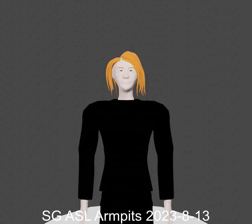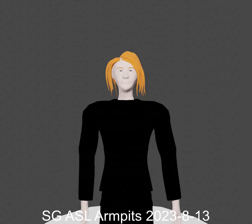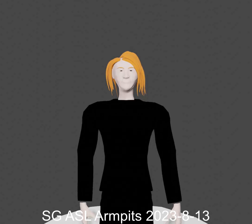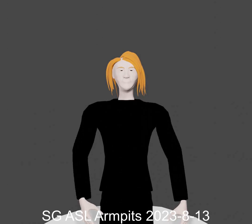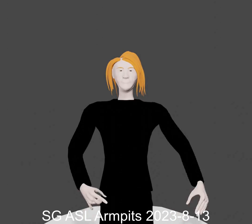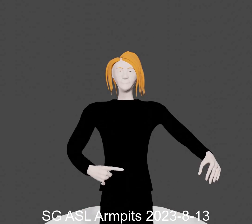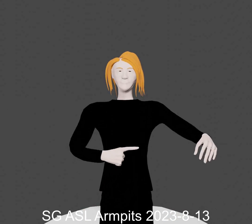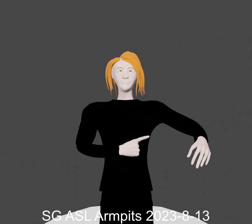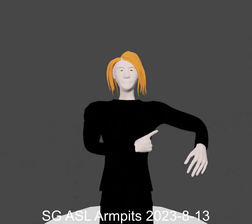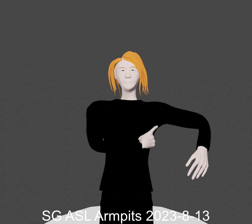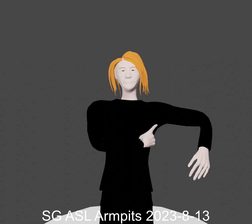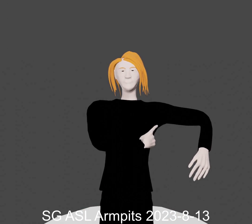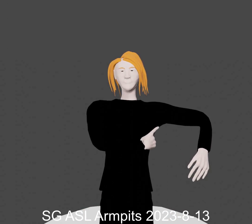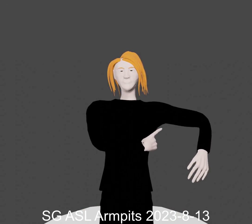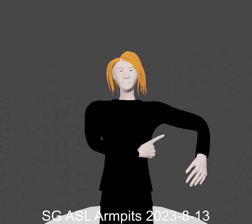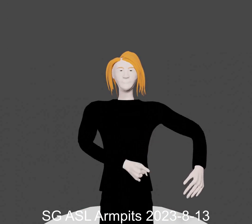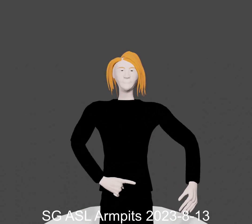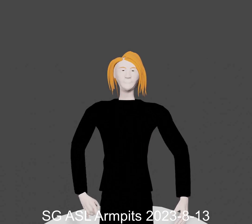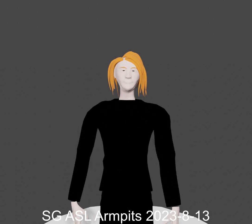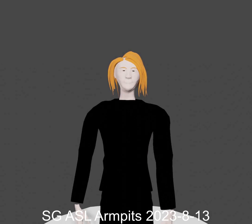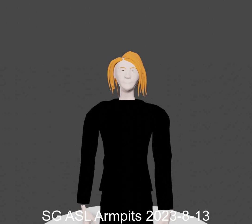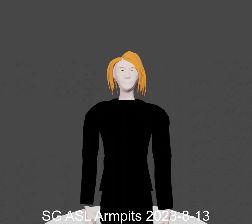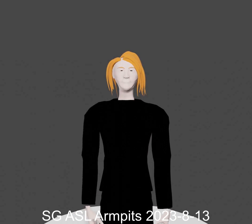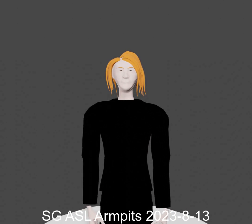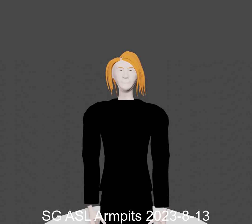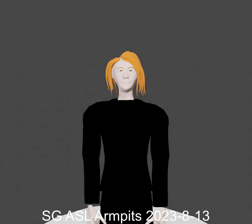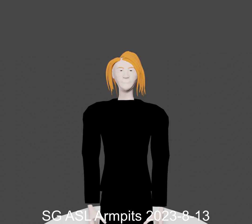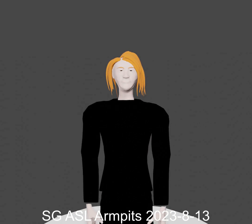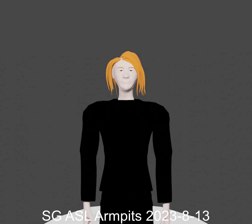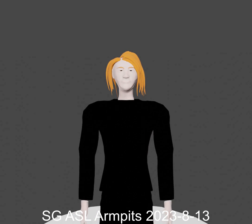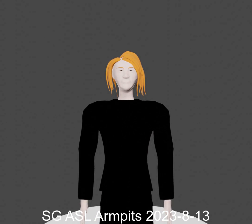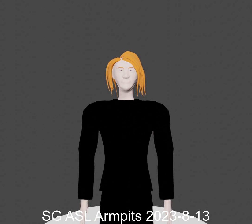Armpits